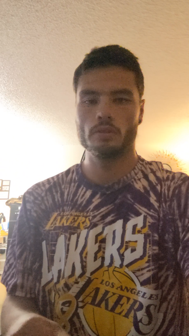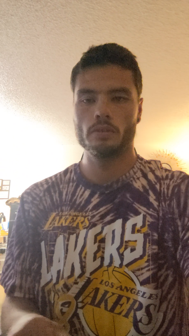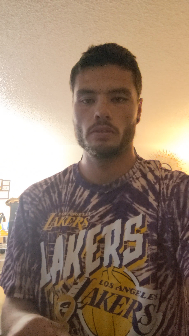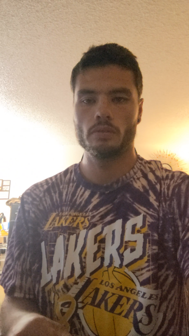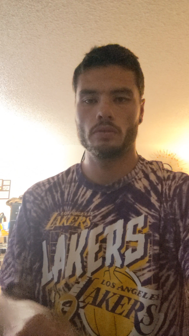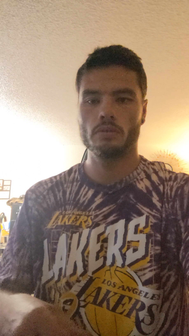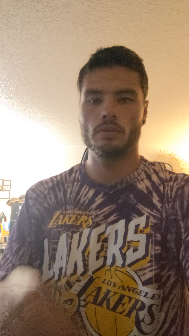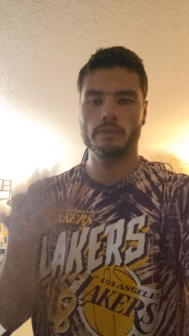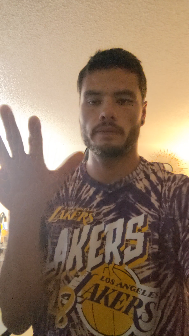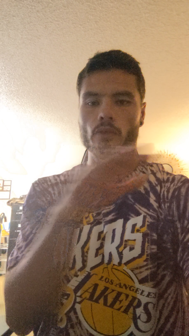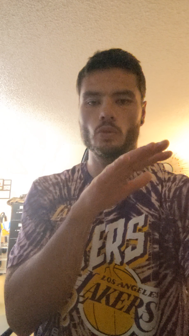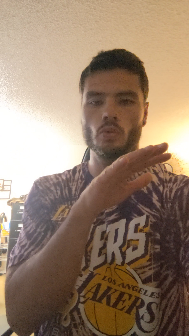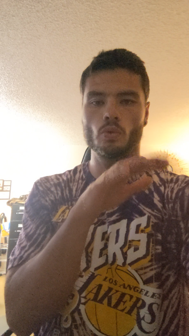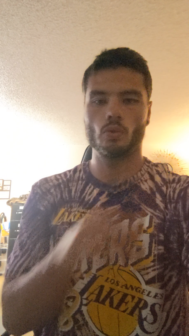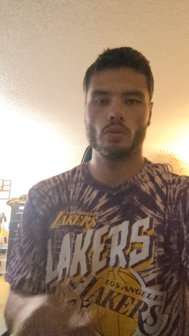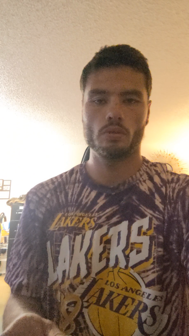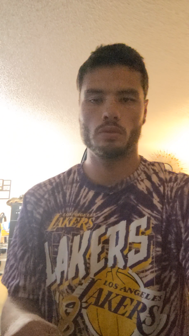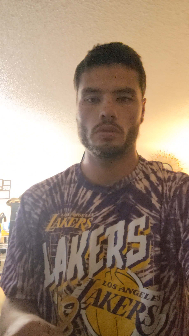full